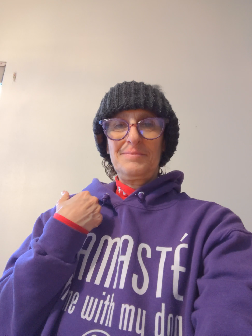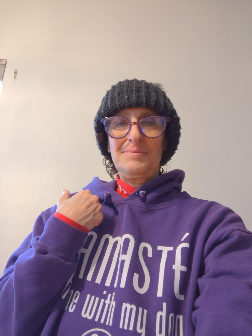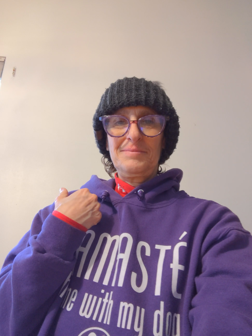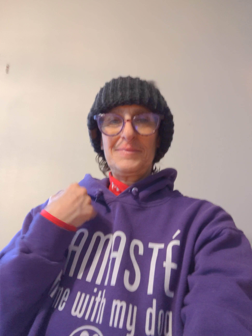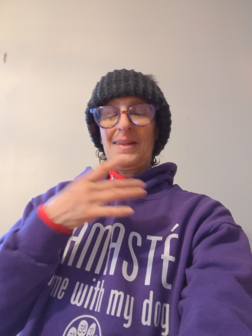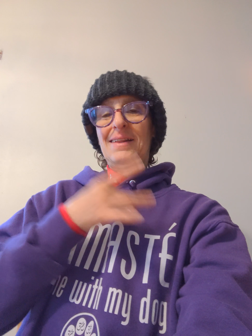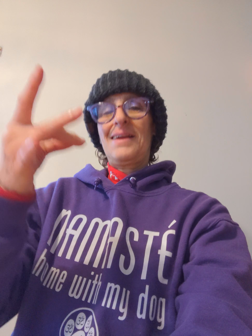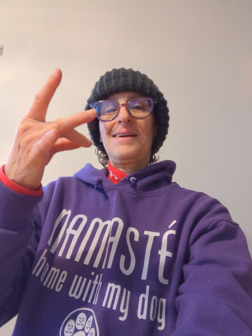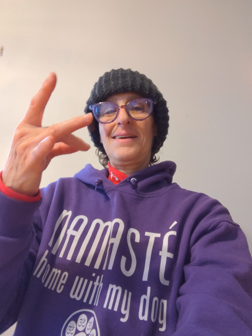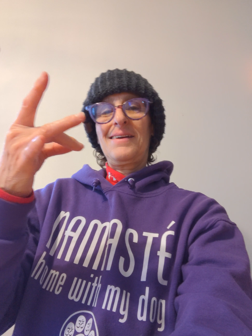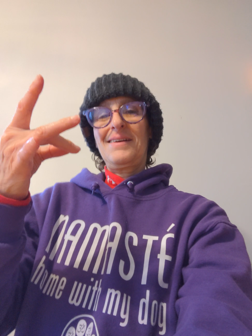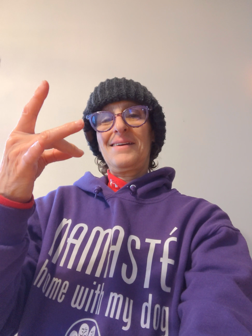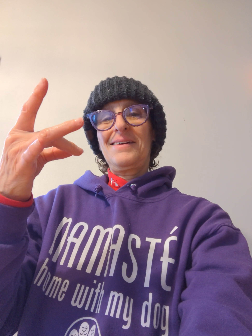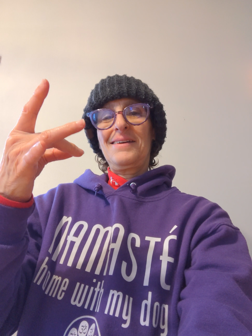like